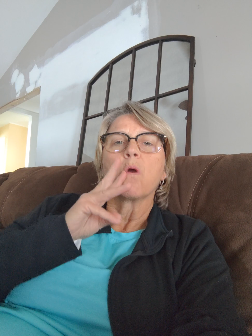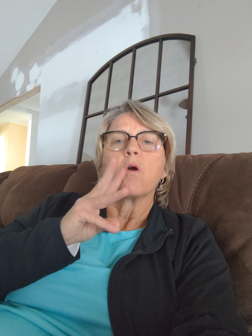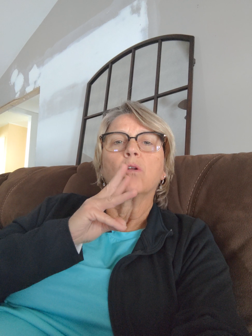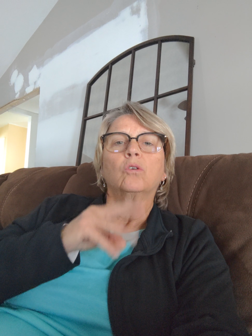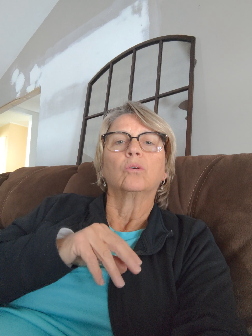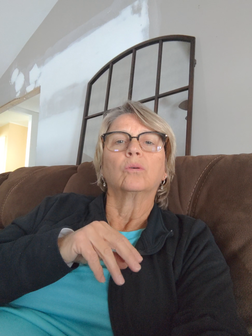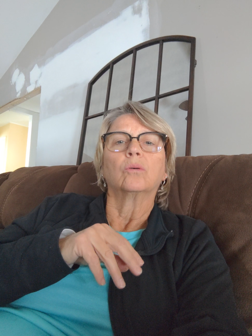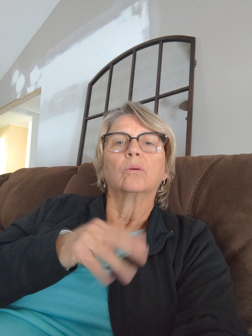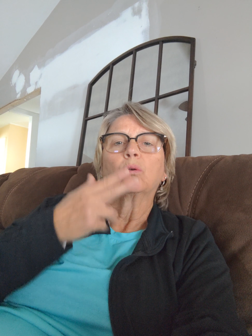water